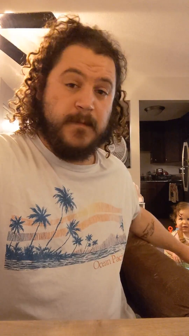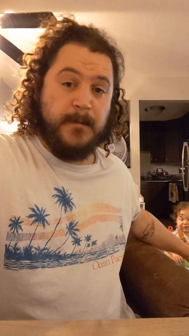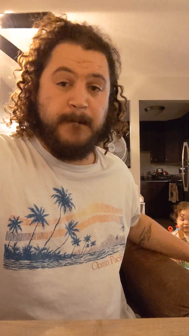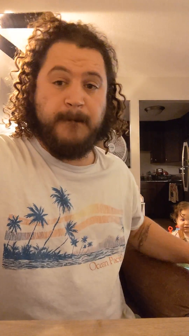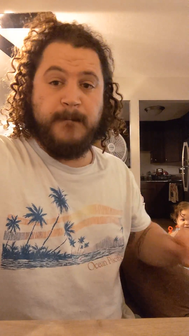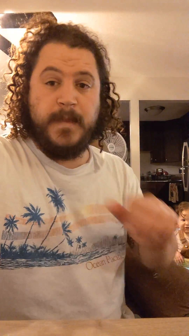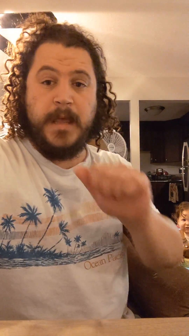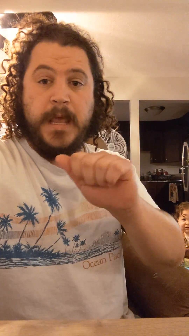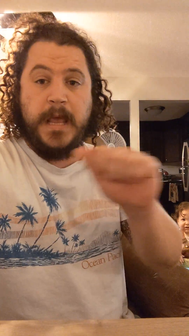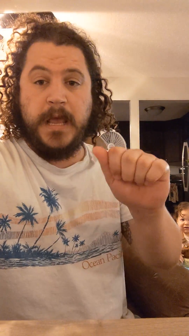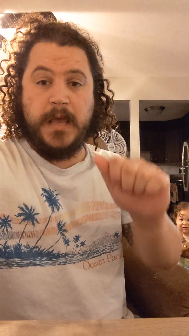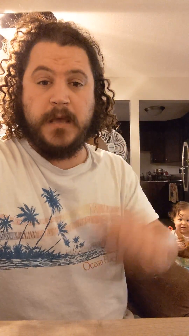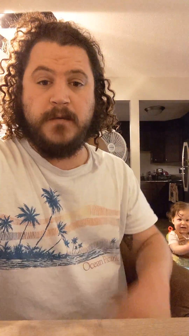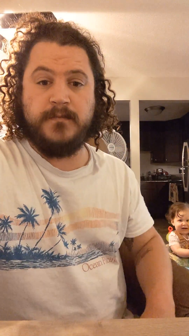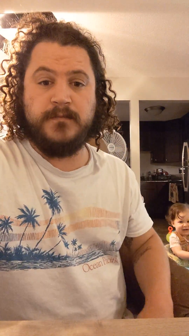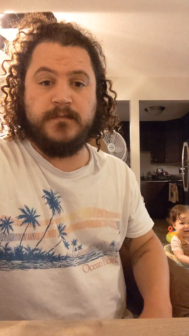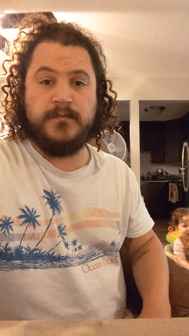a